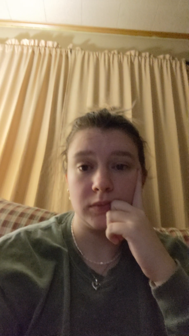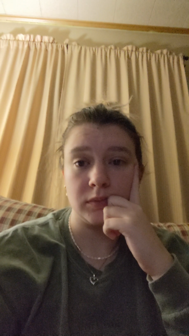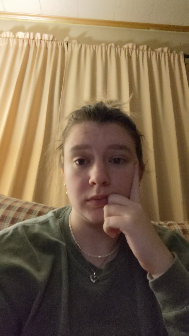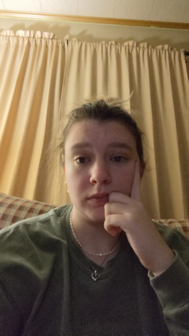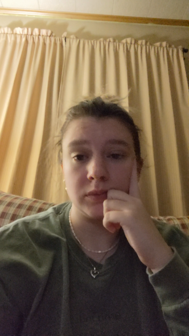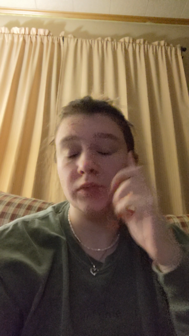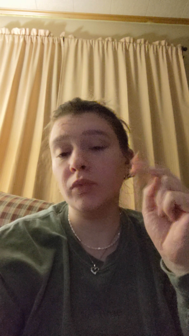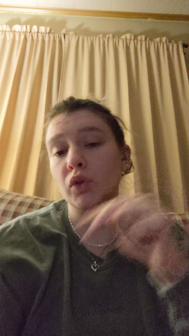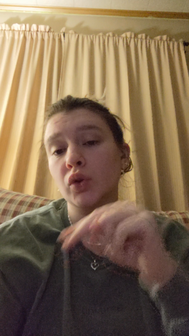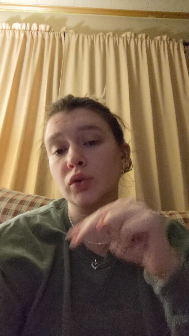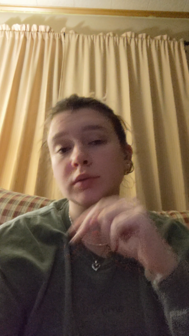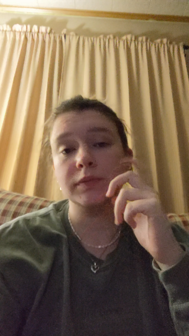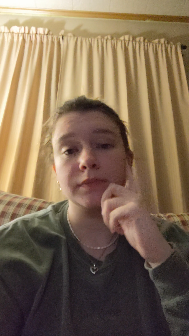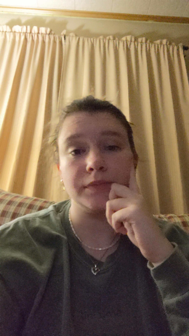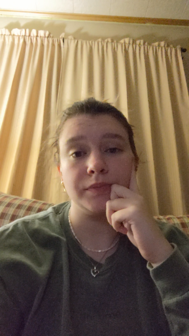nurse